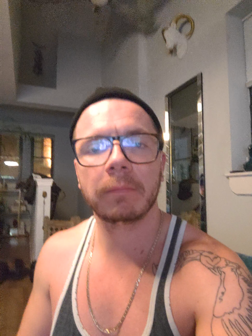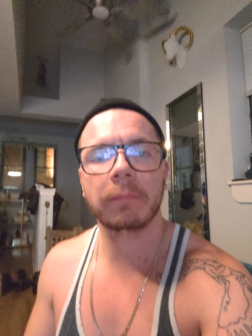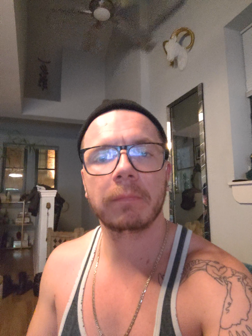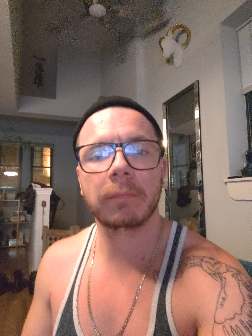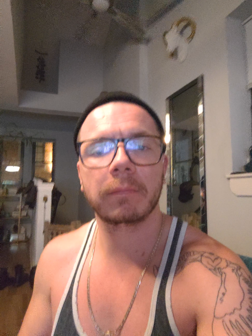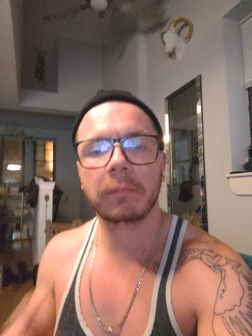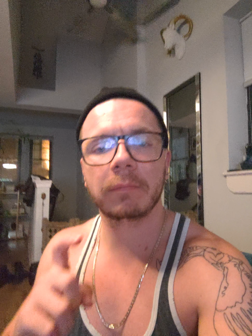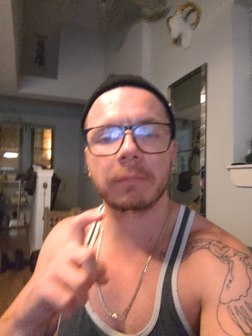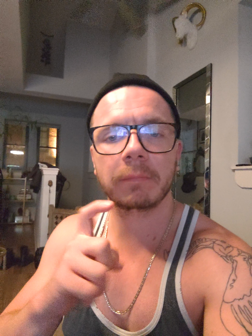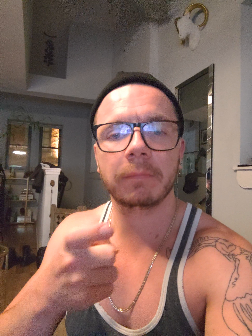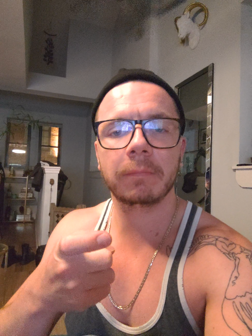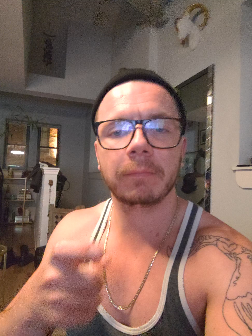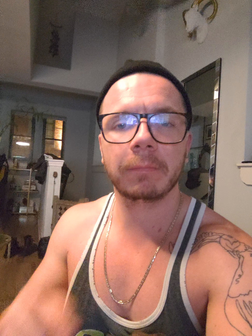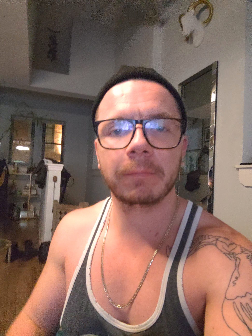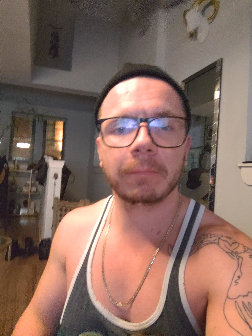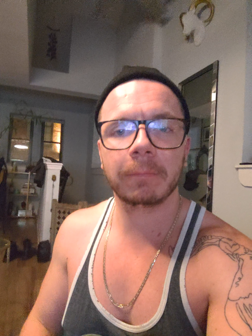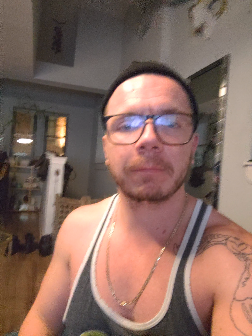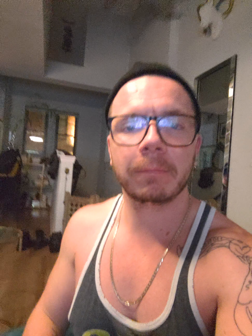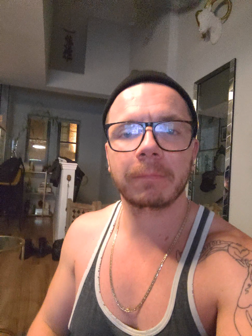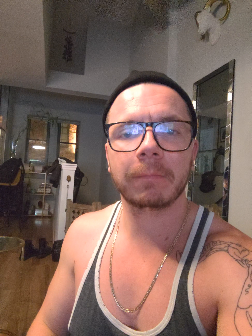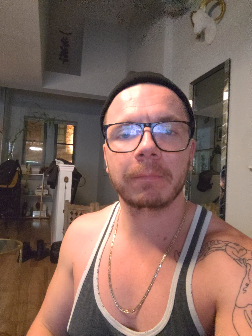give